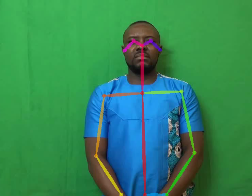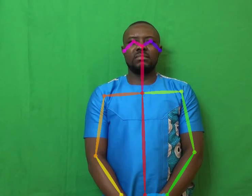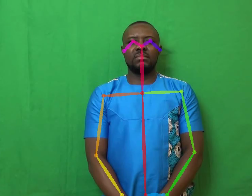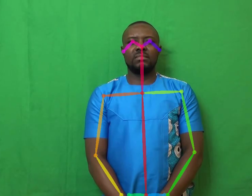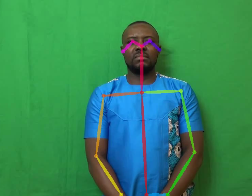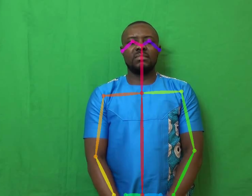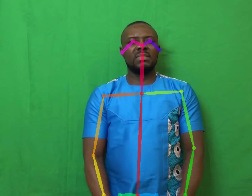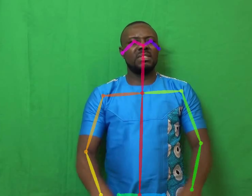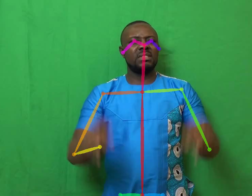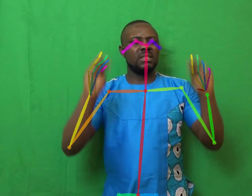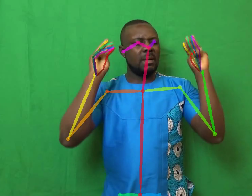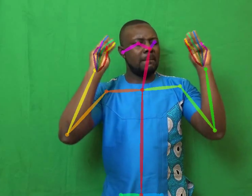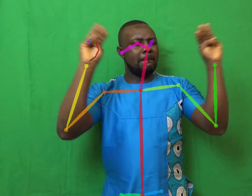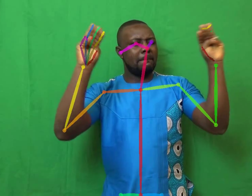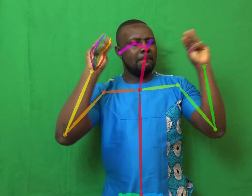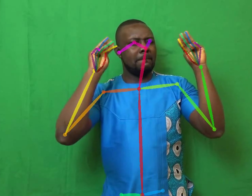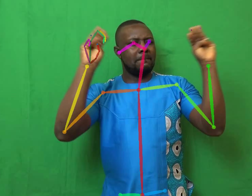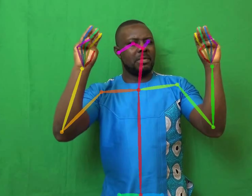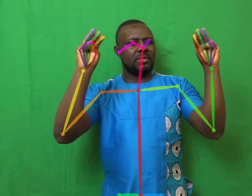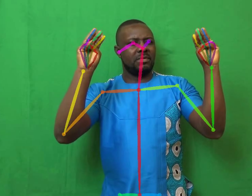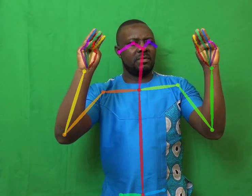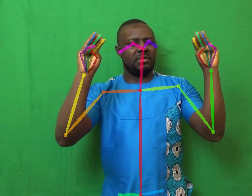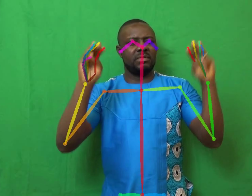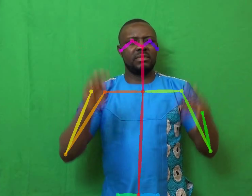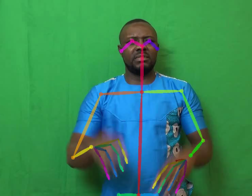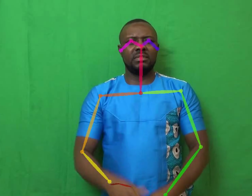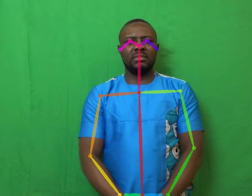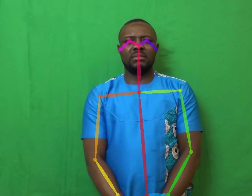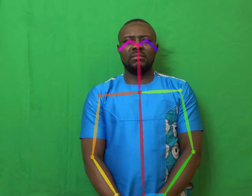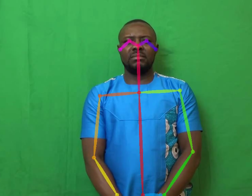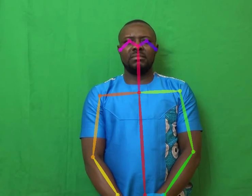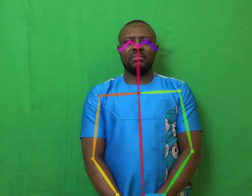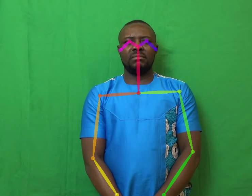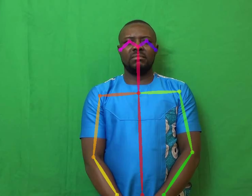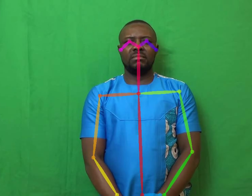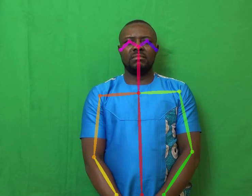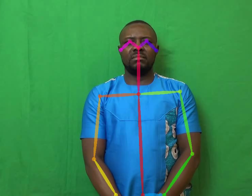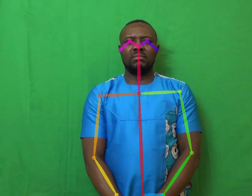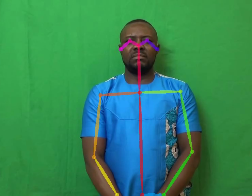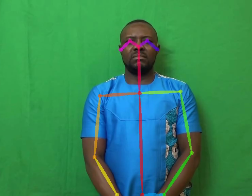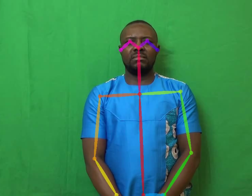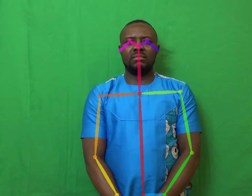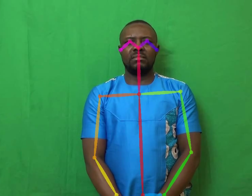miracle